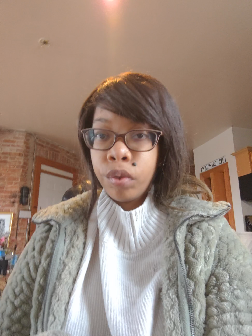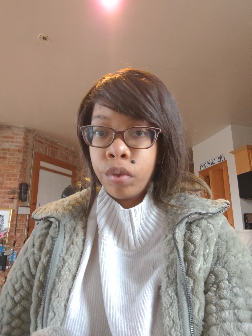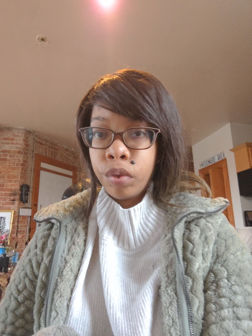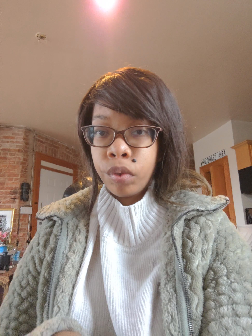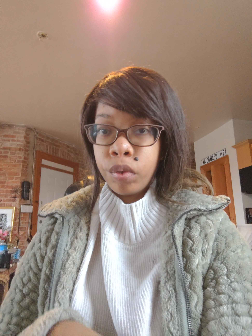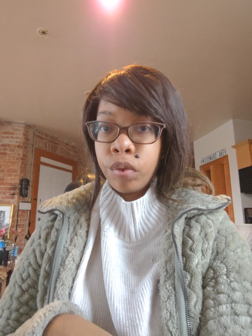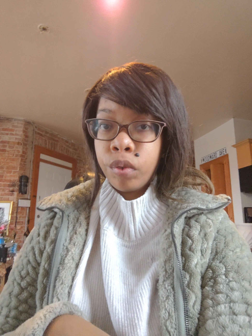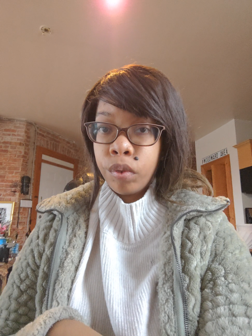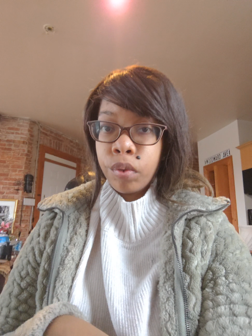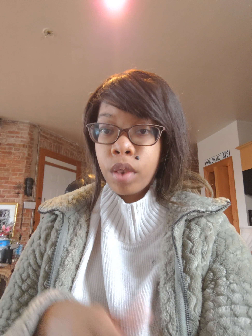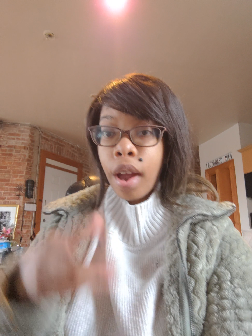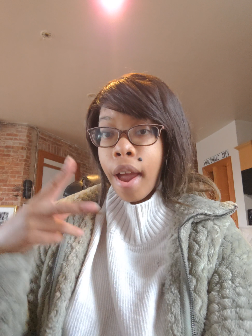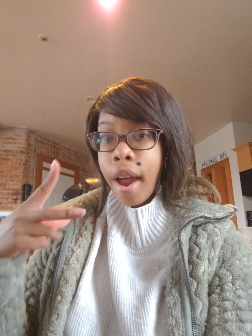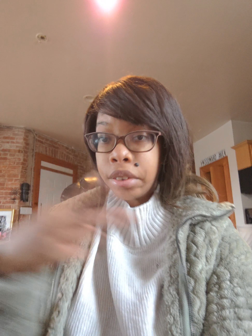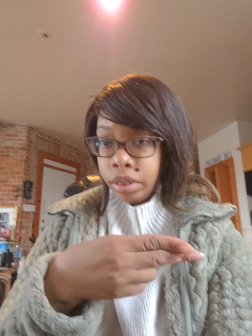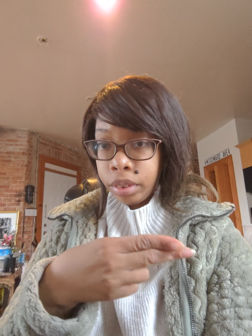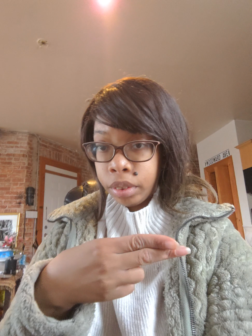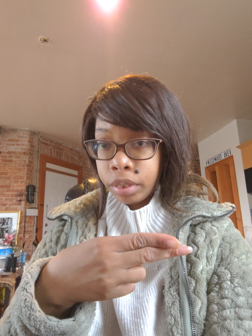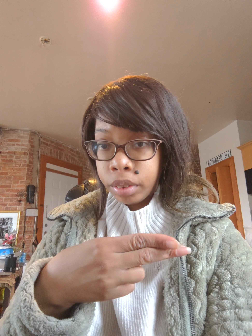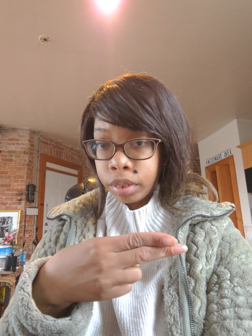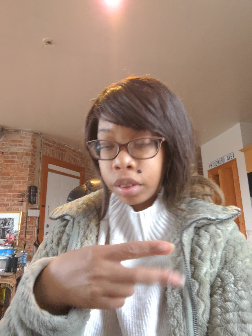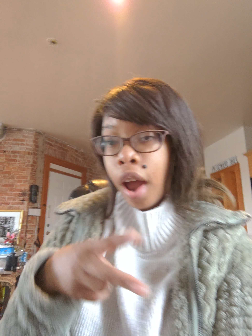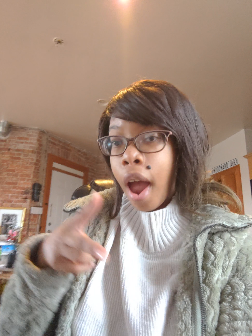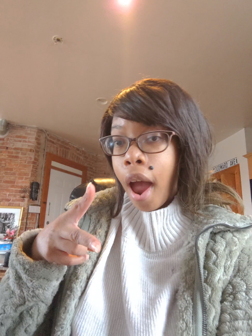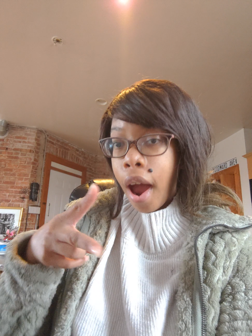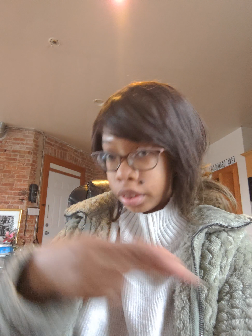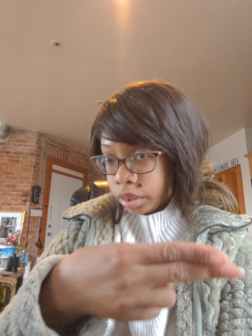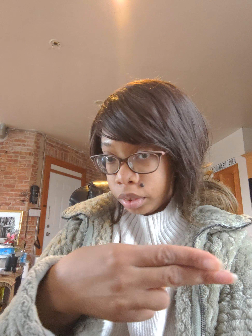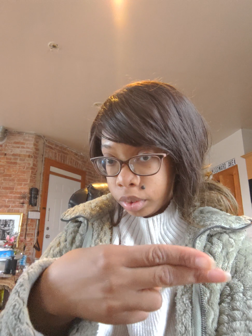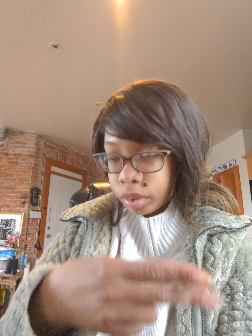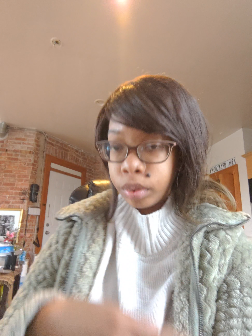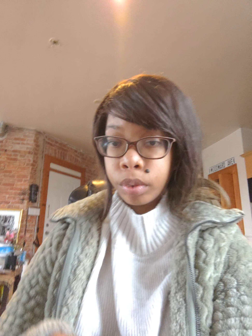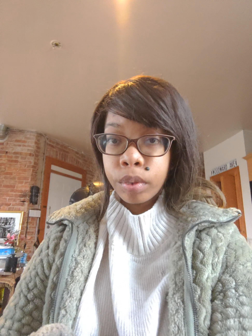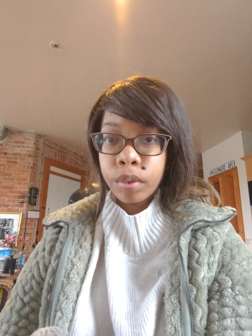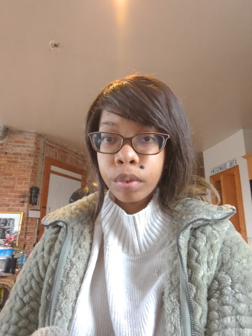cut